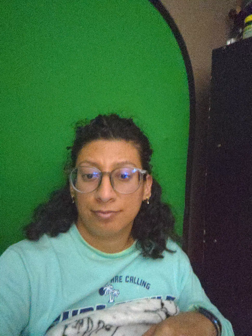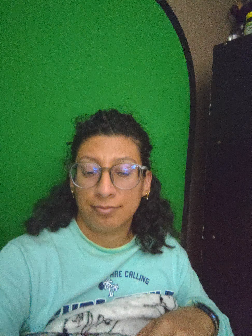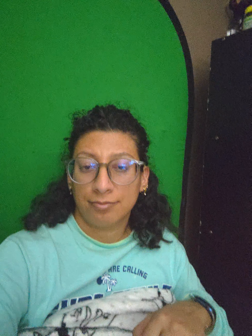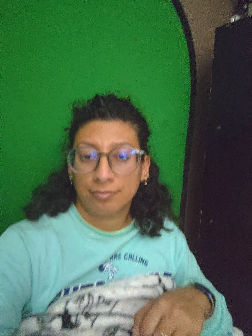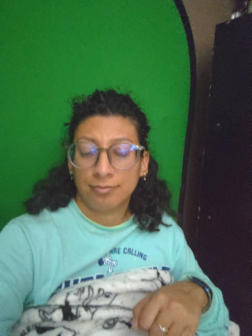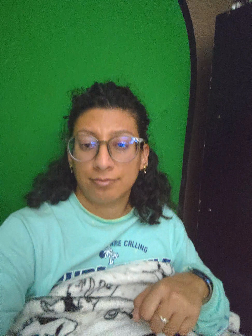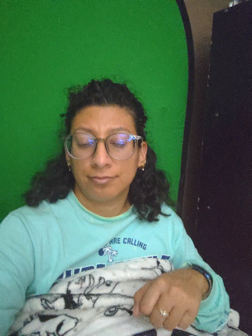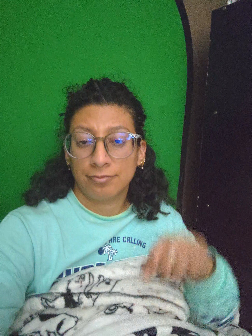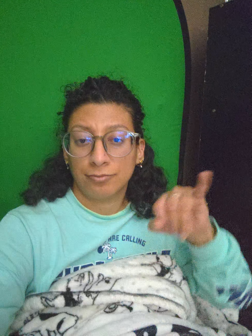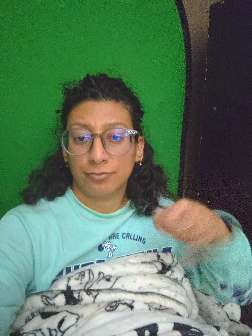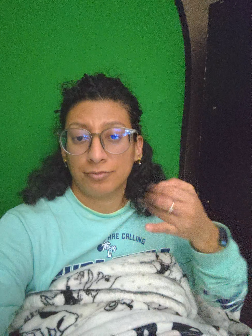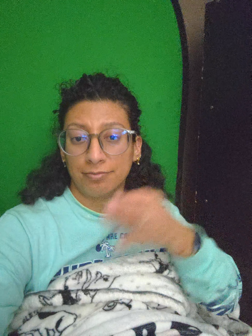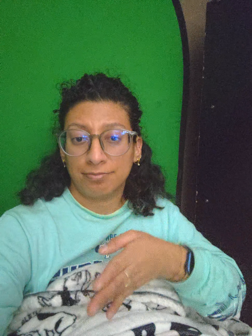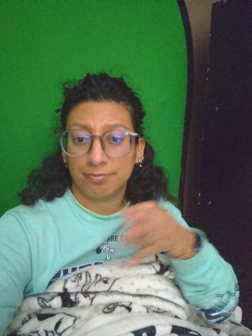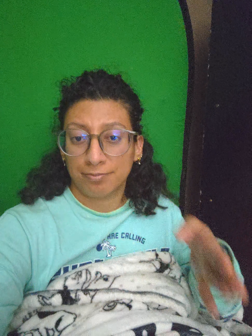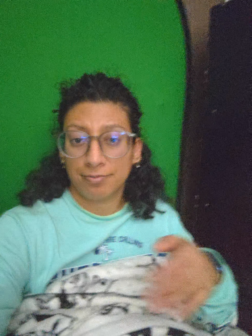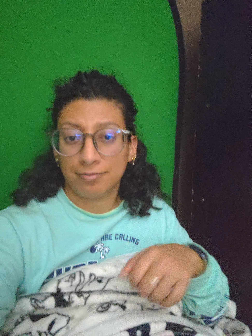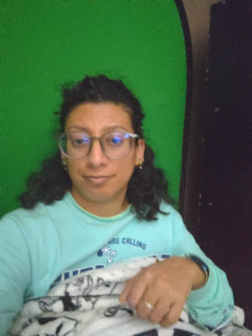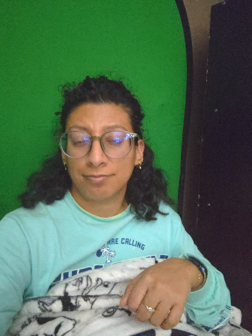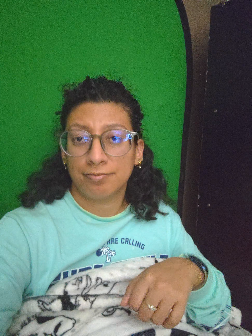jeans